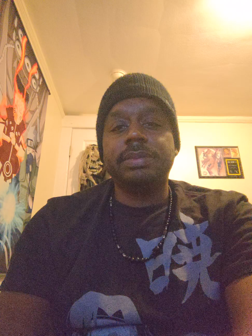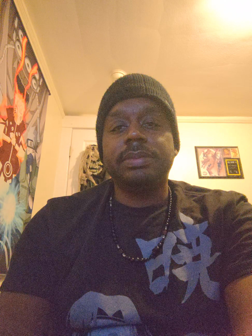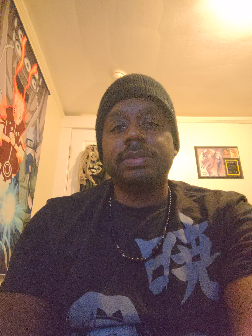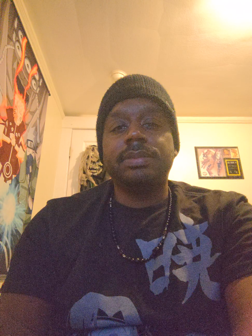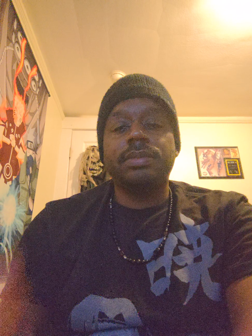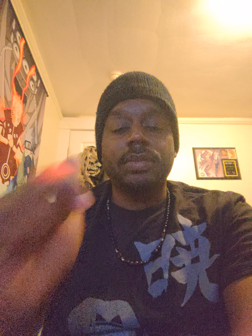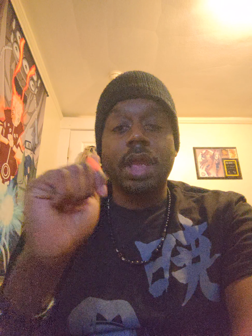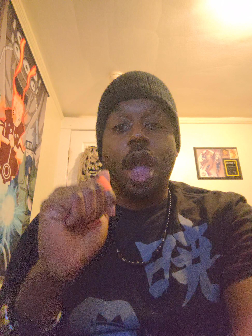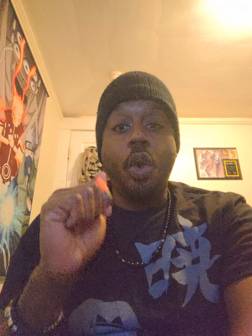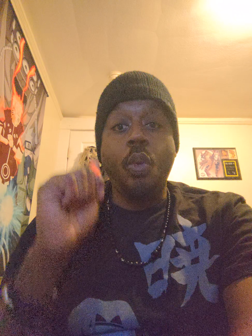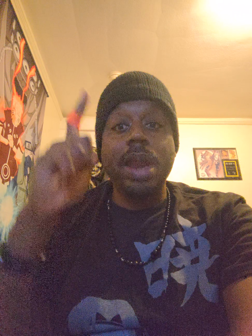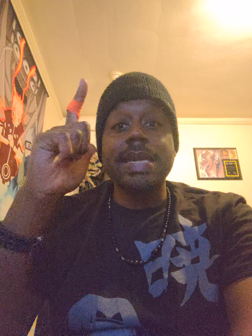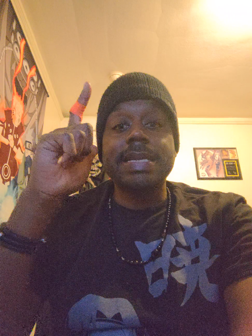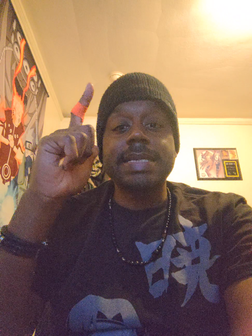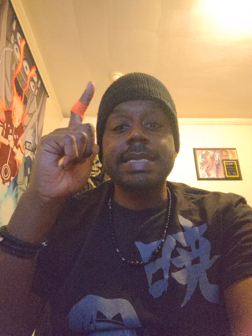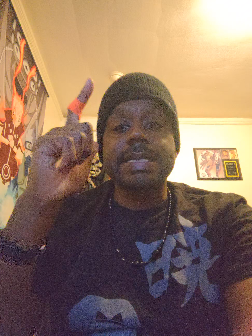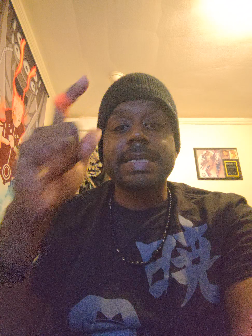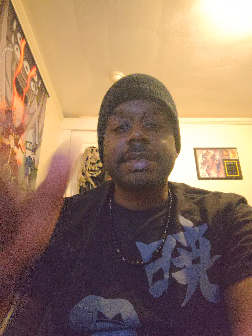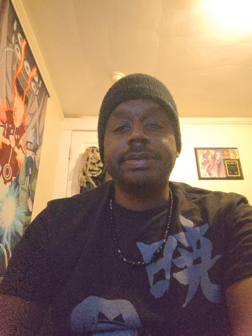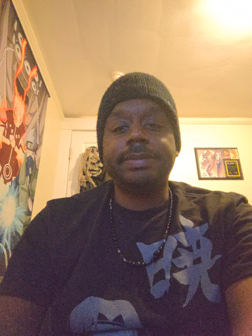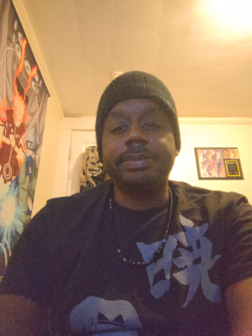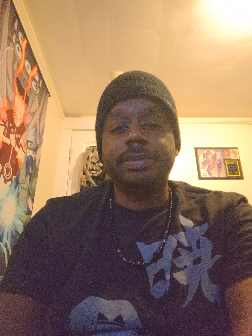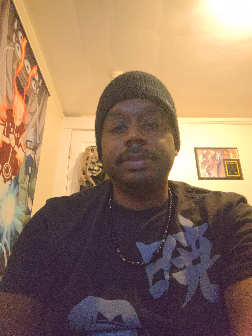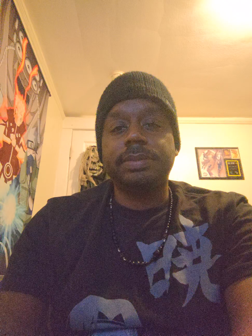awake